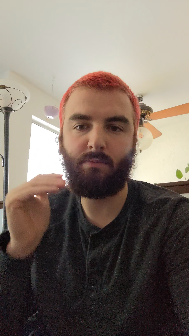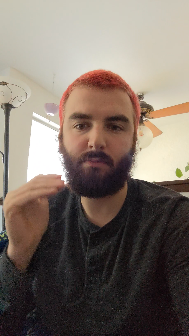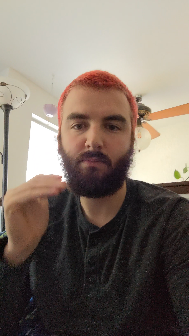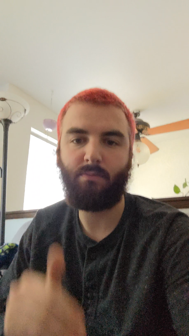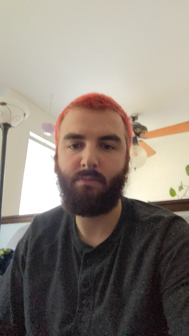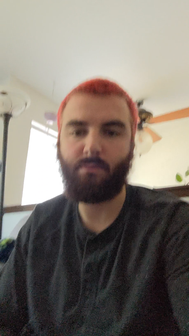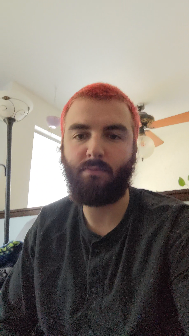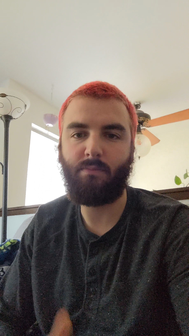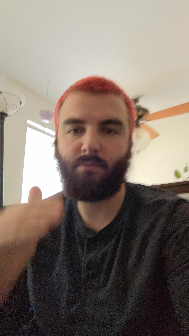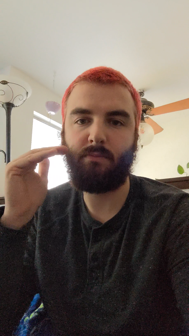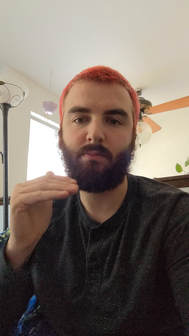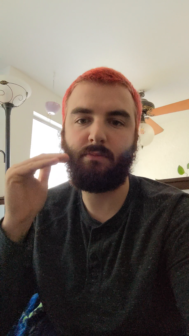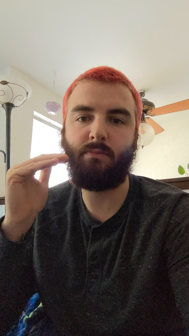little